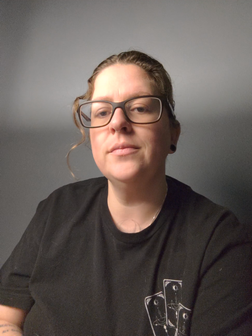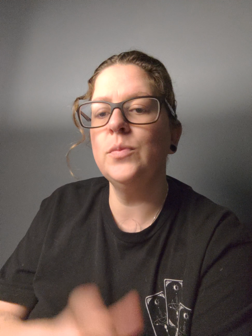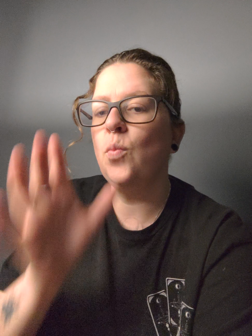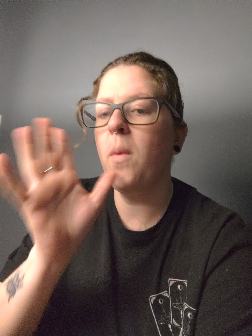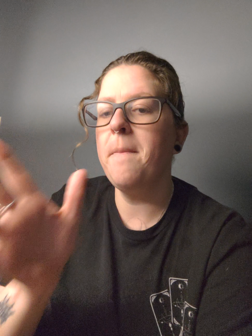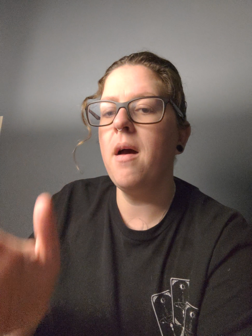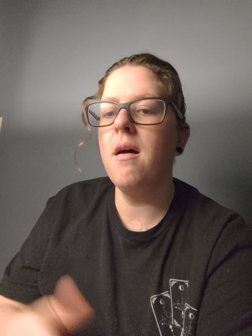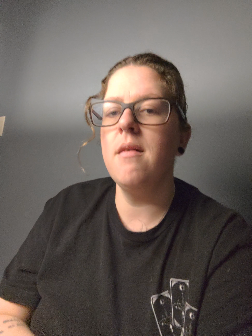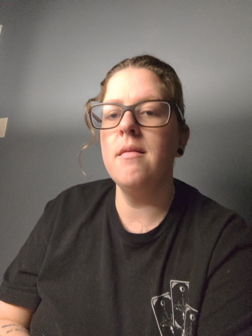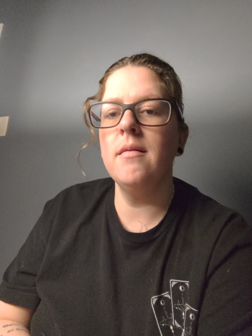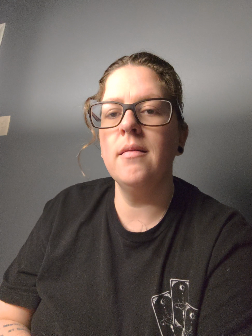grandma